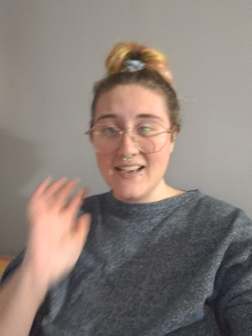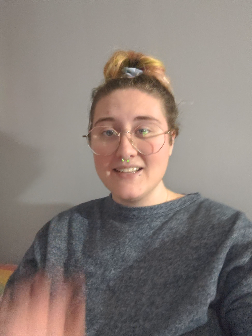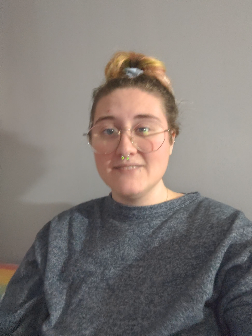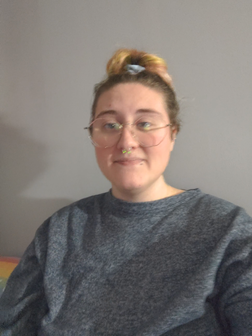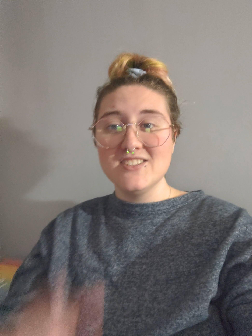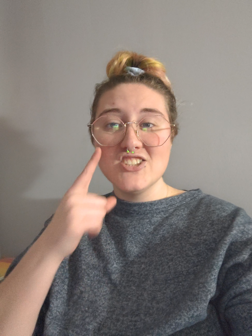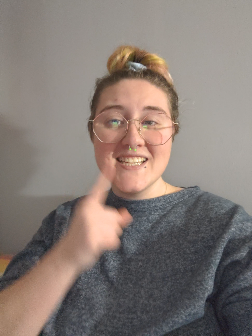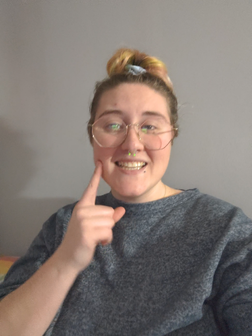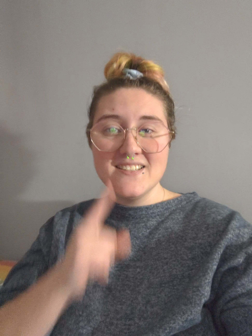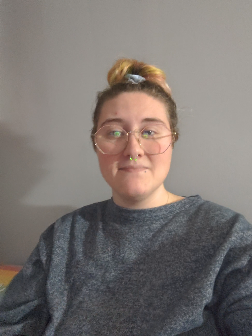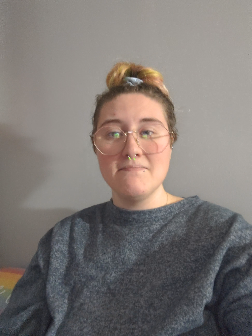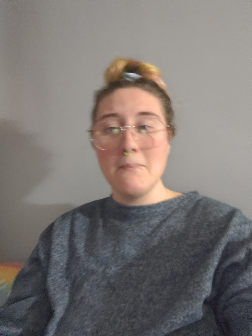cheek